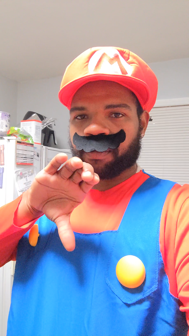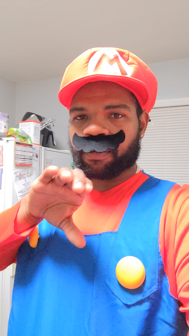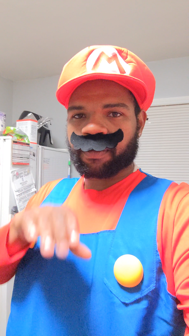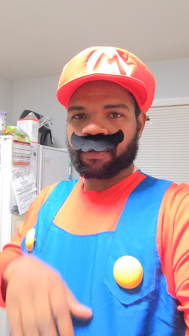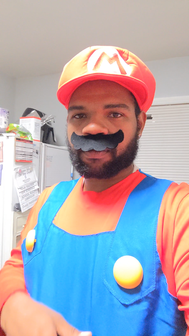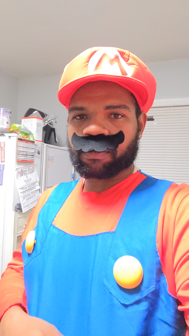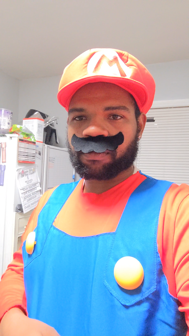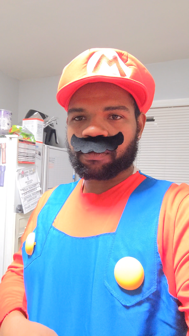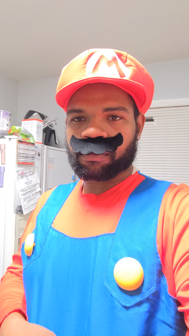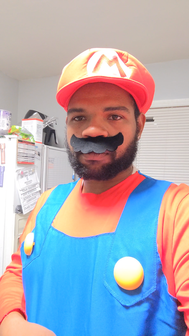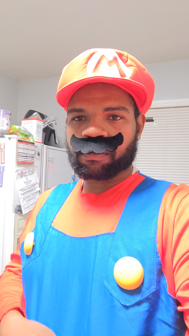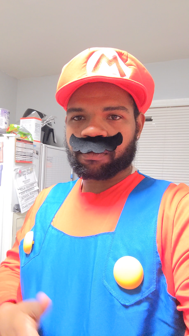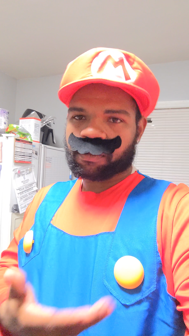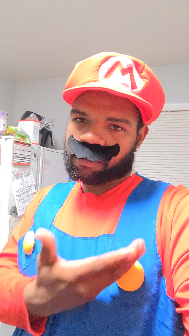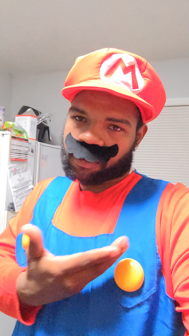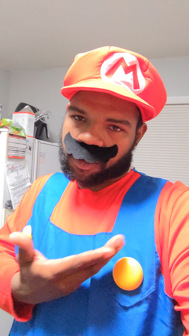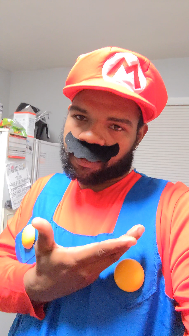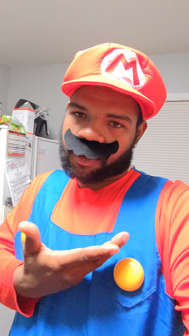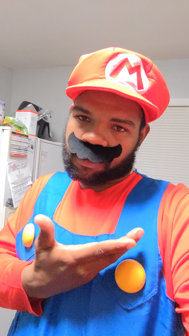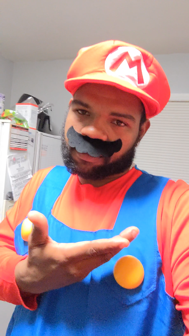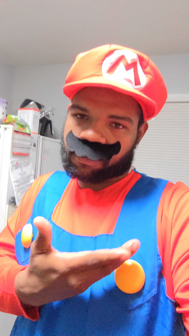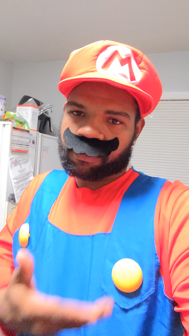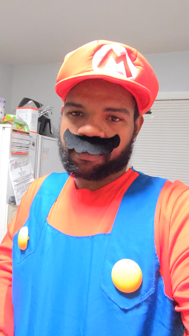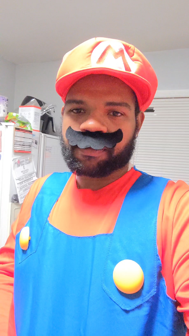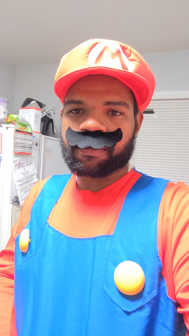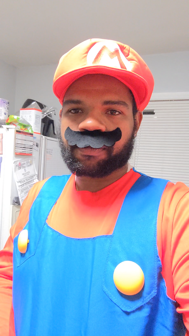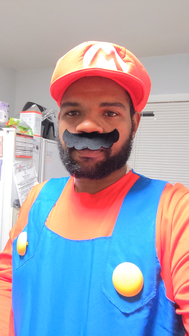baby